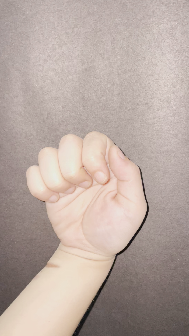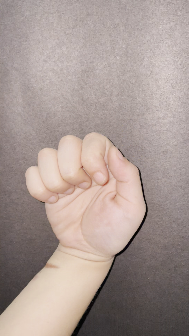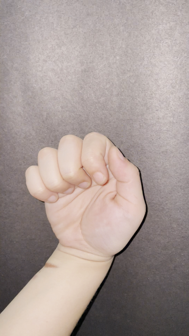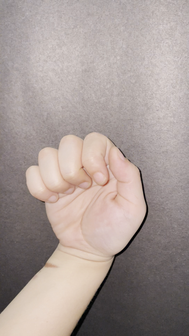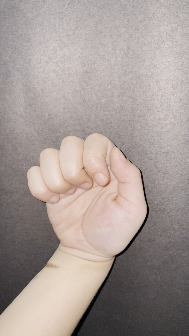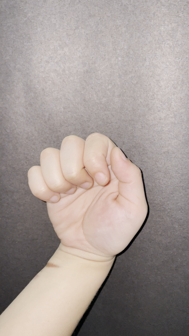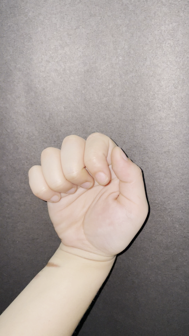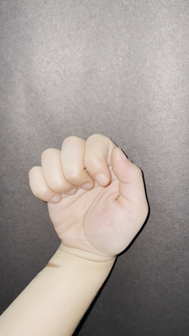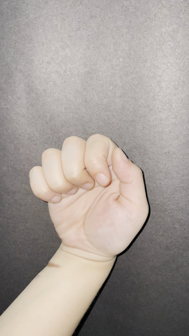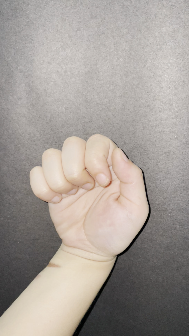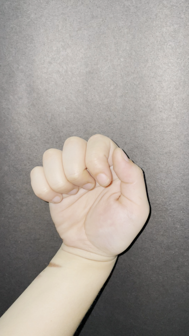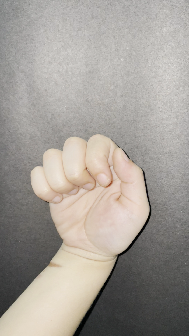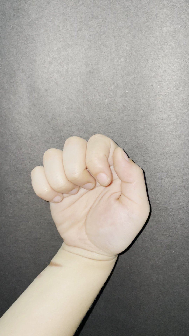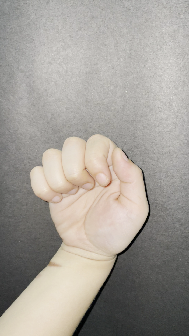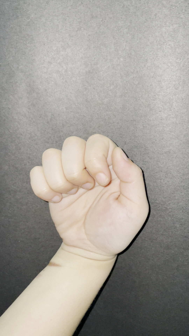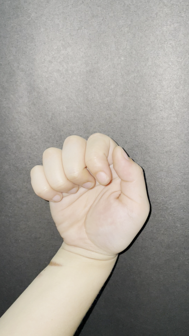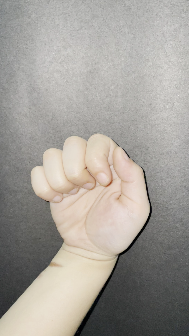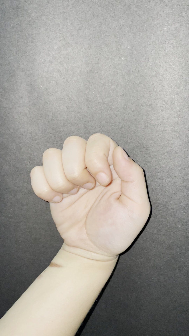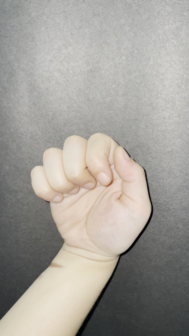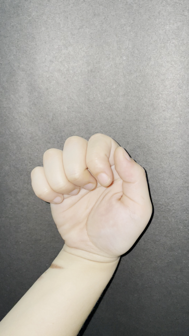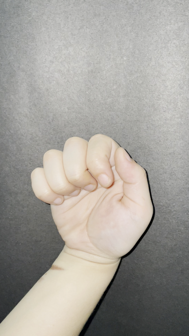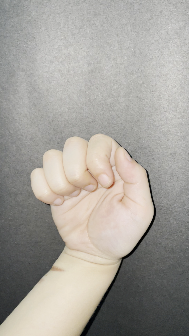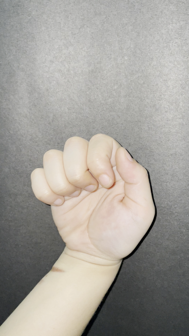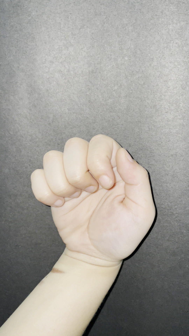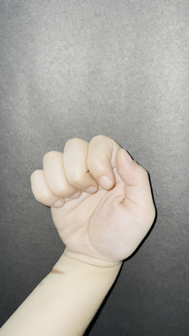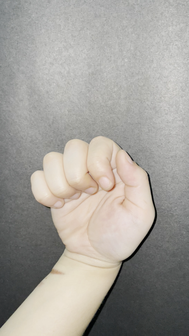स